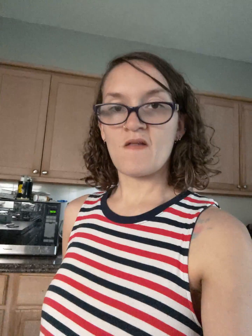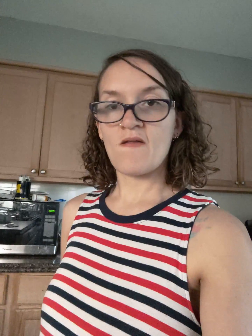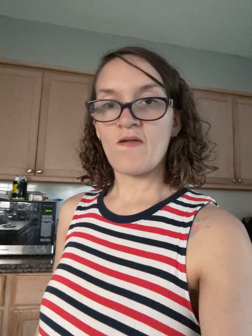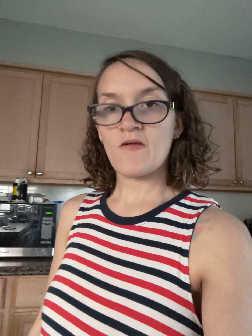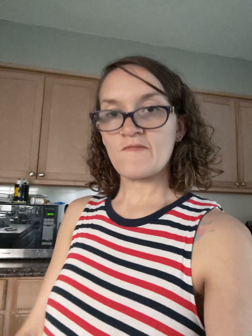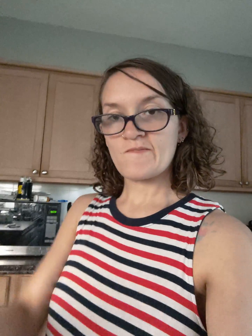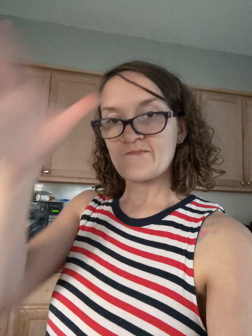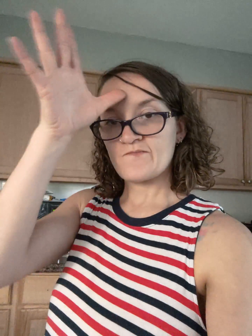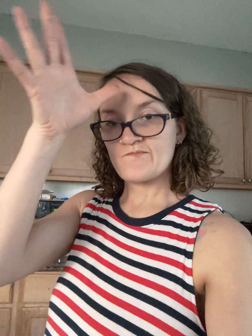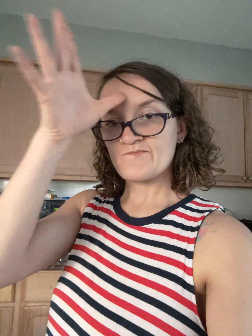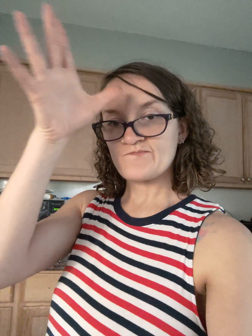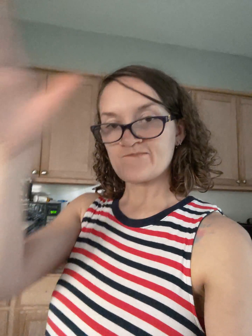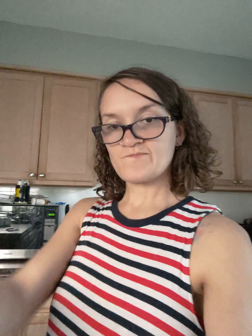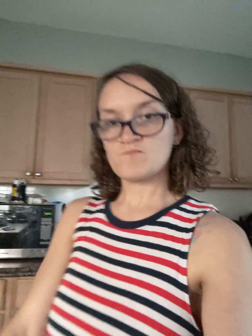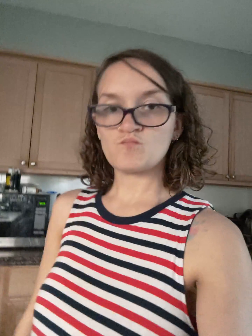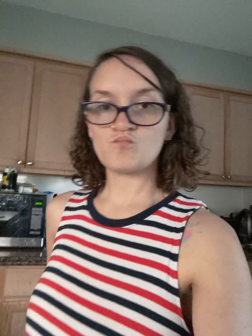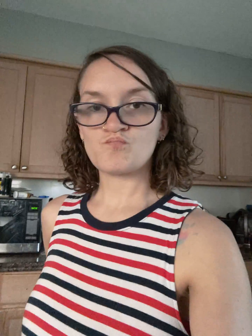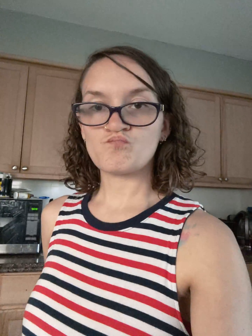daddy